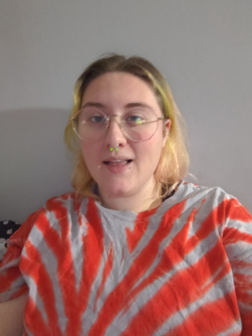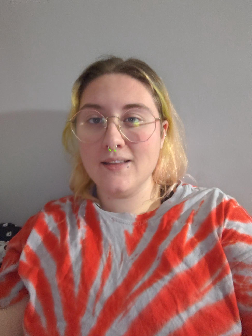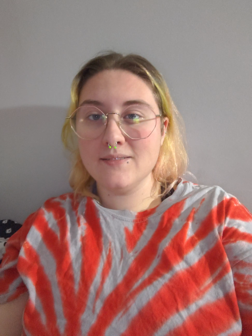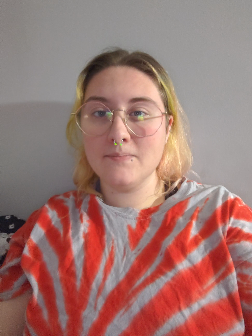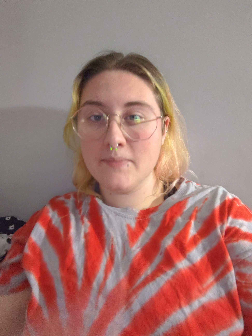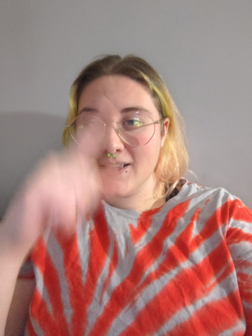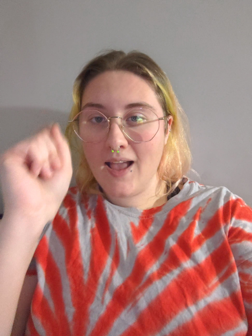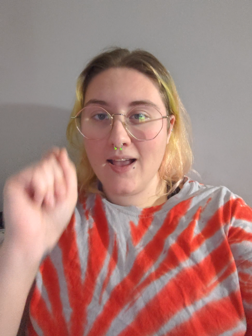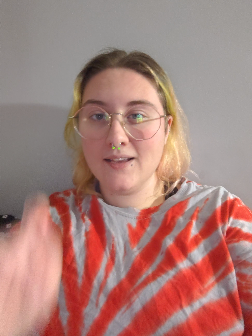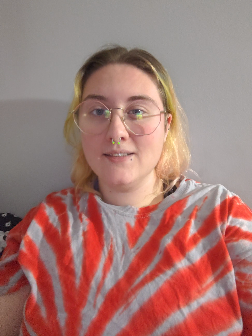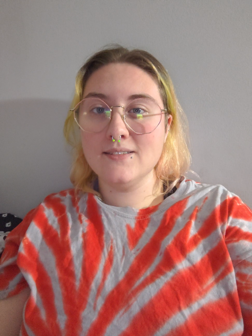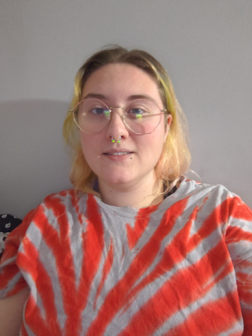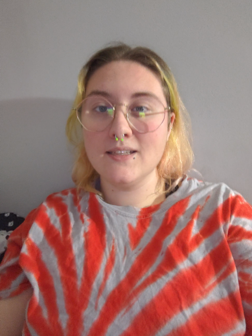because